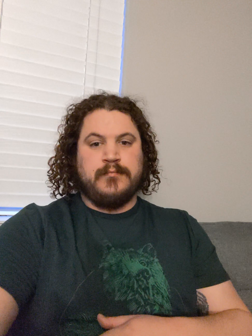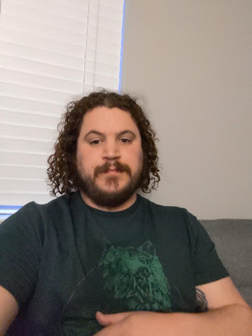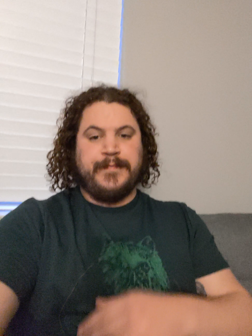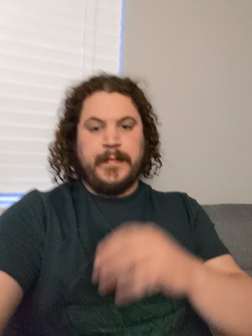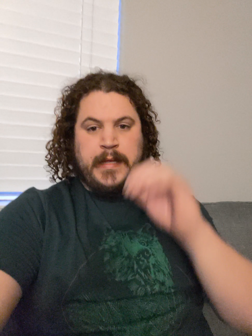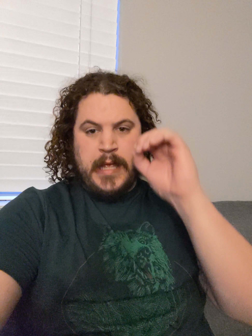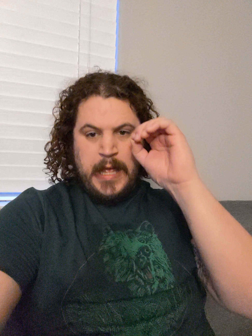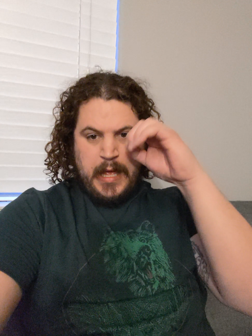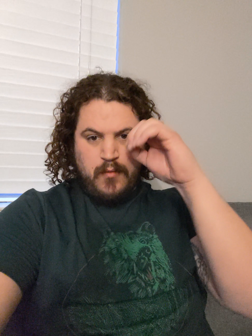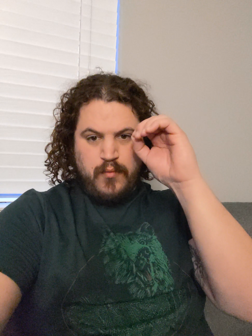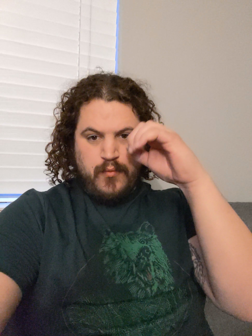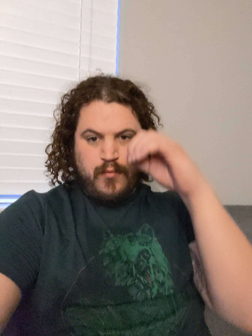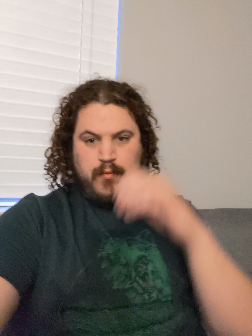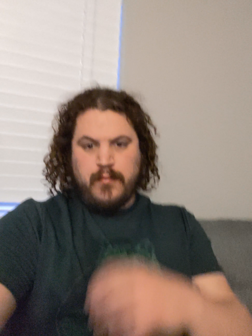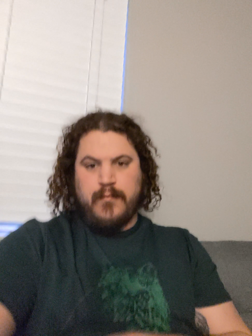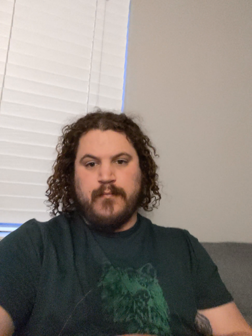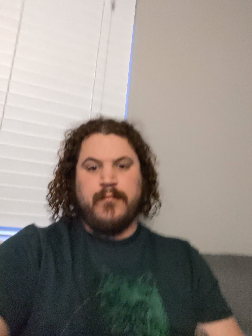owl